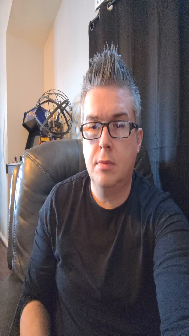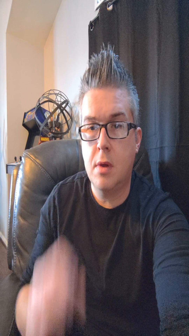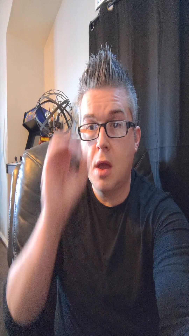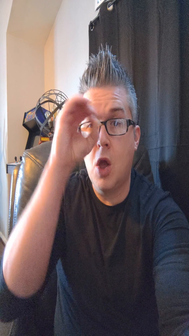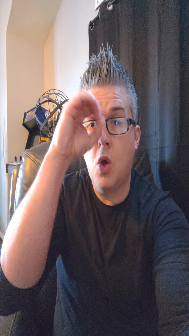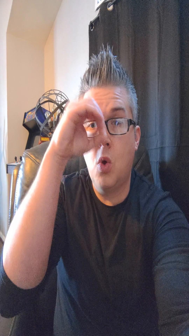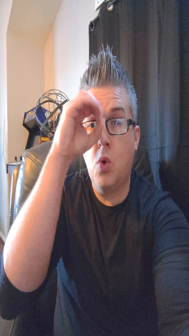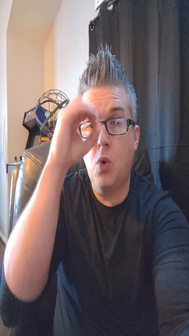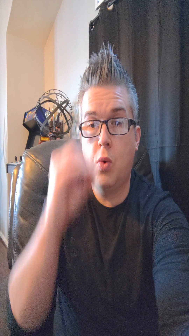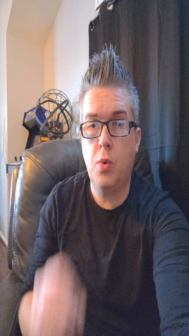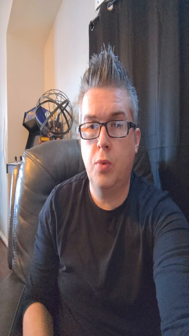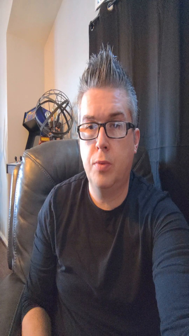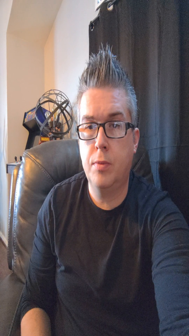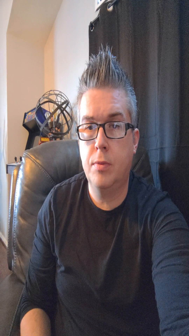owl